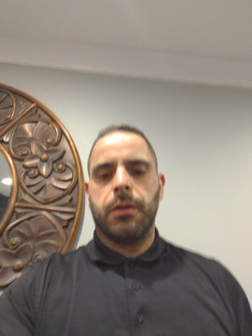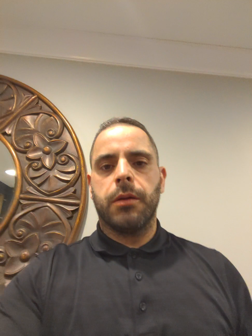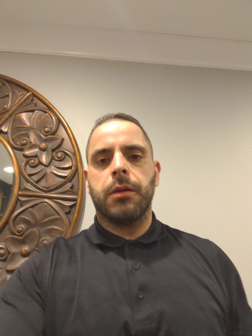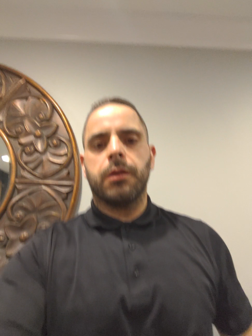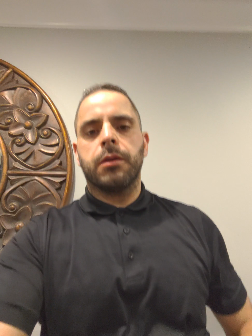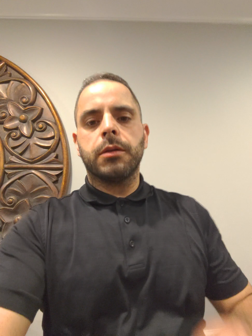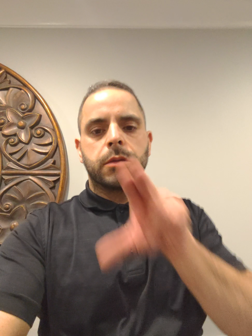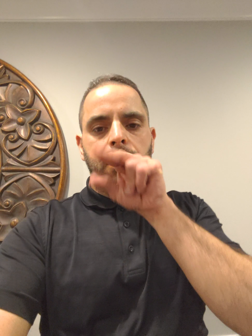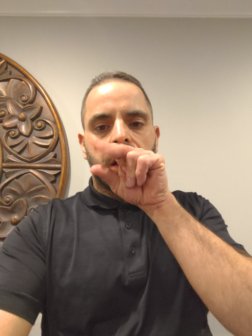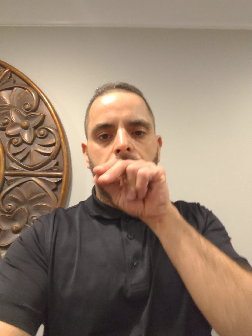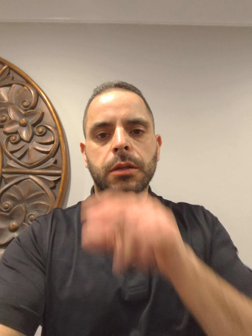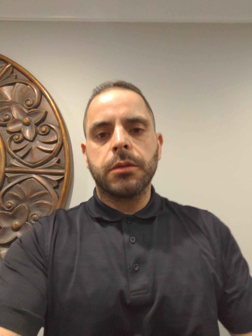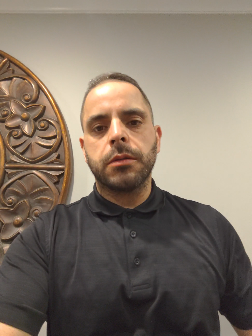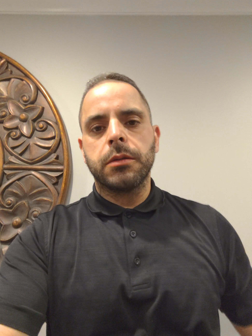duck